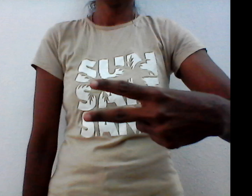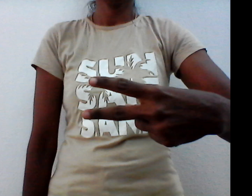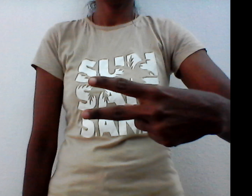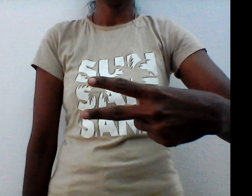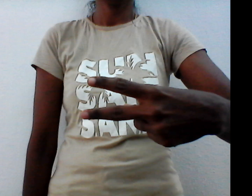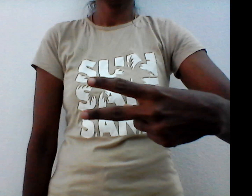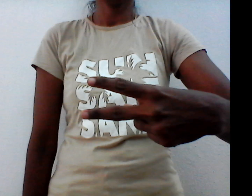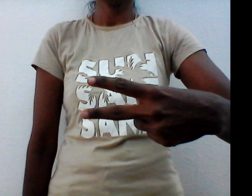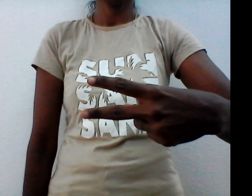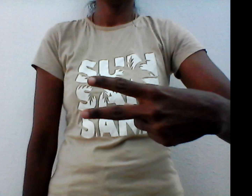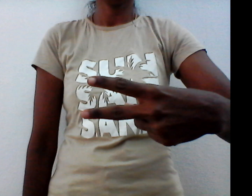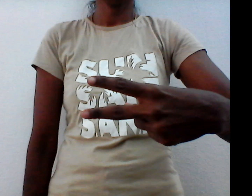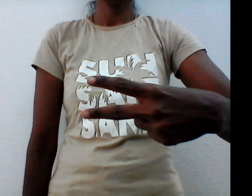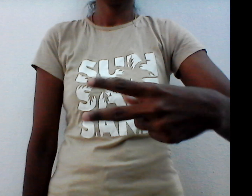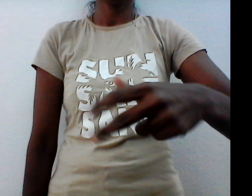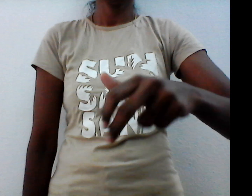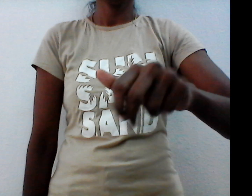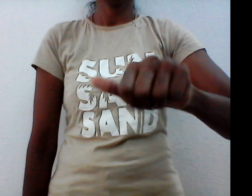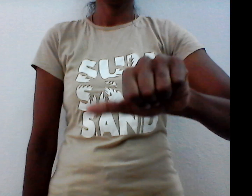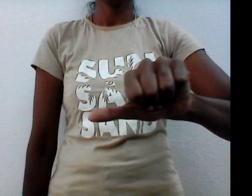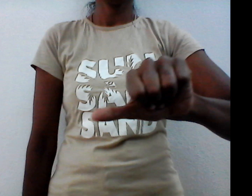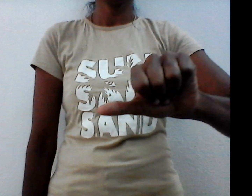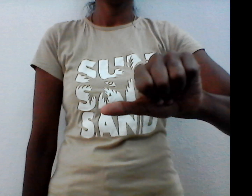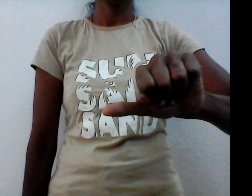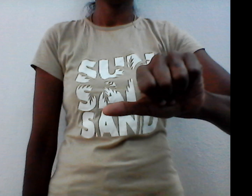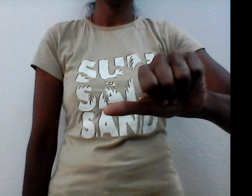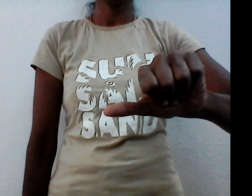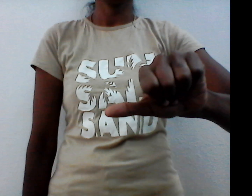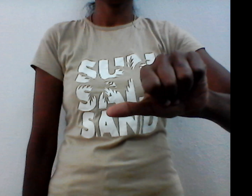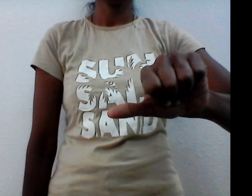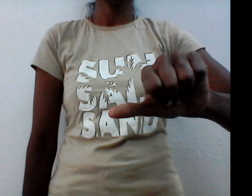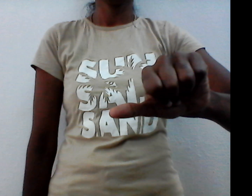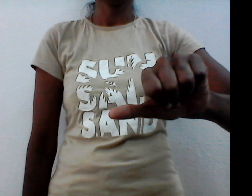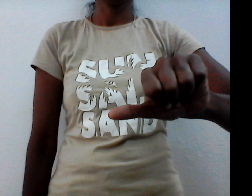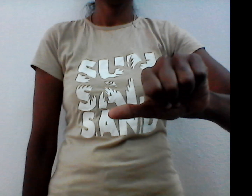ഐ